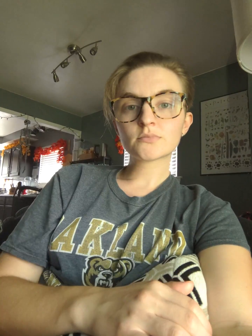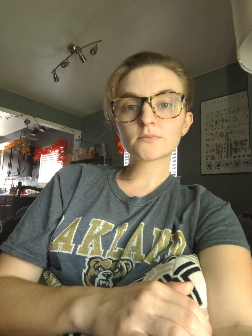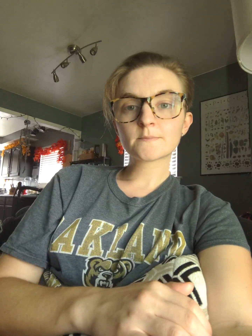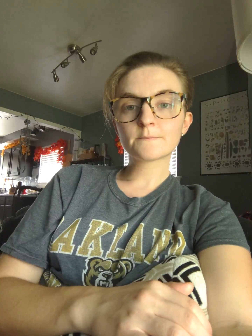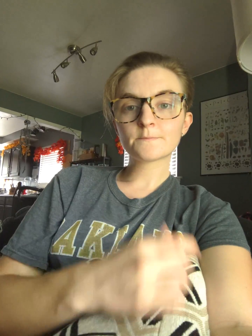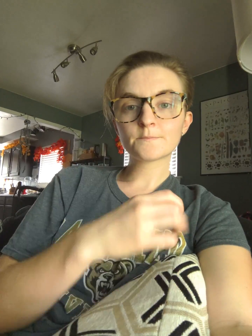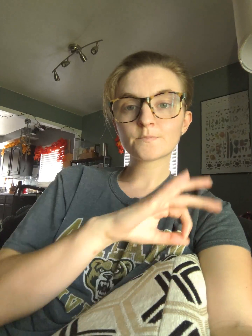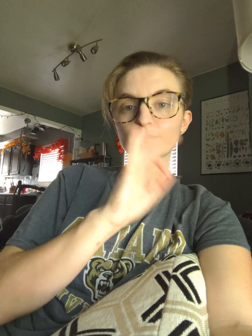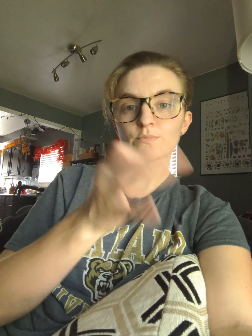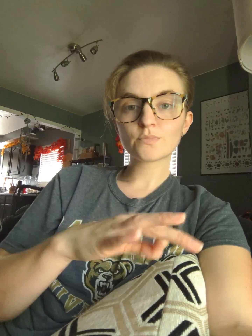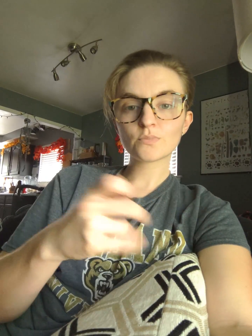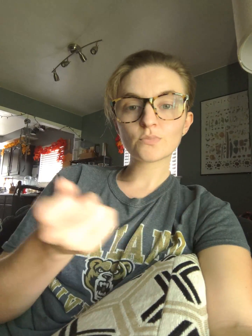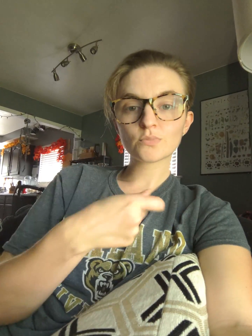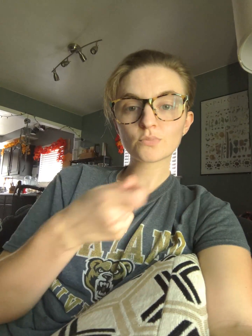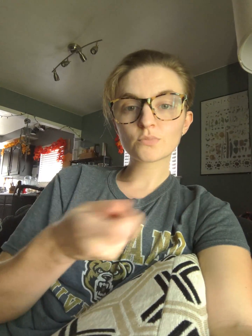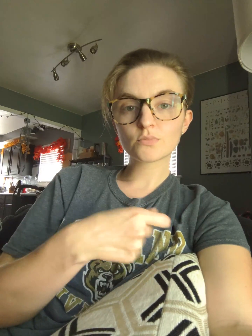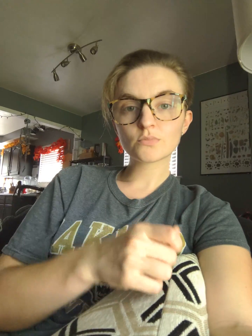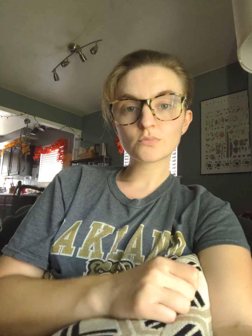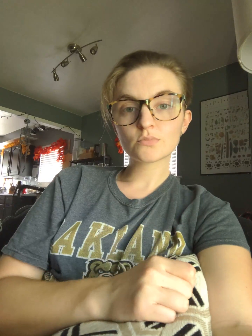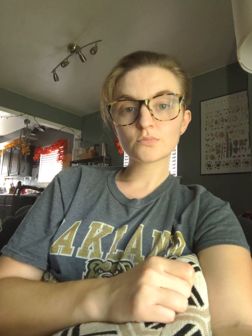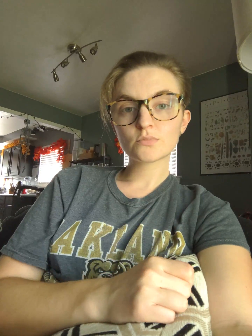hose